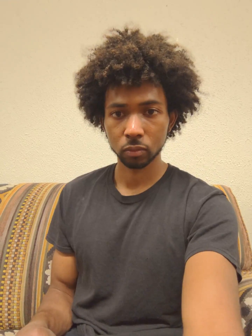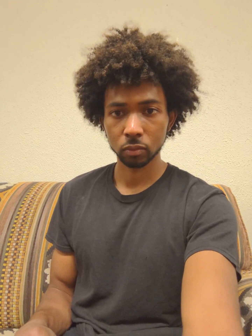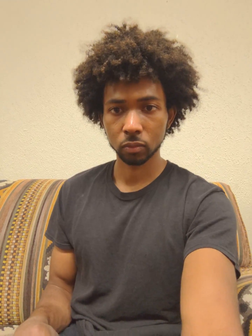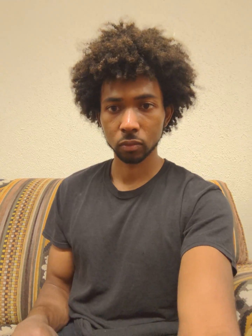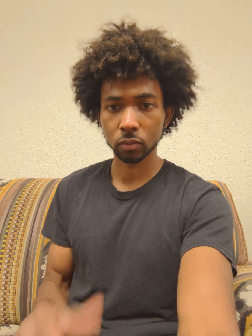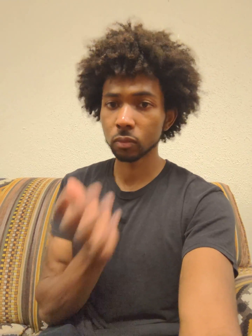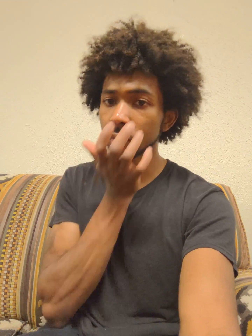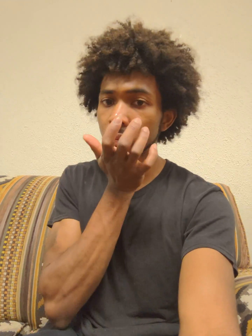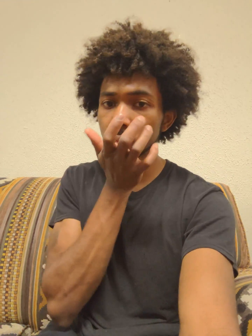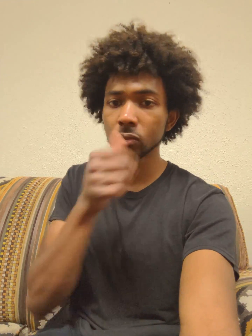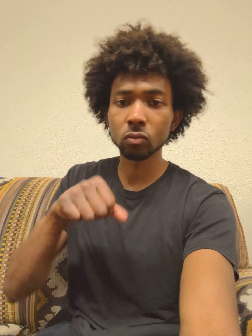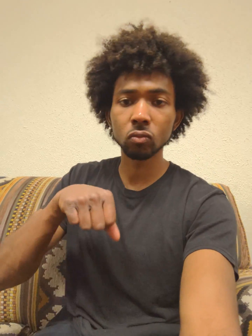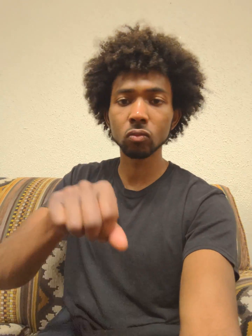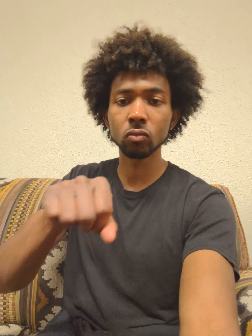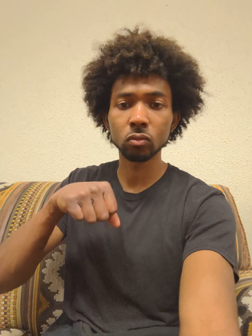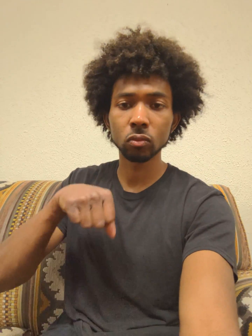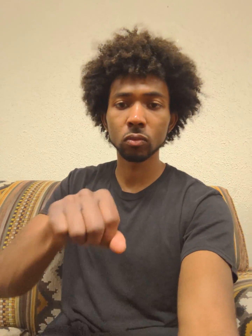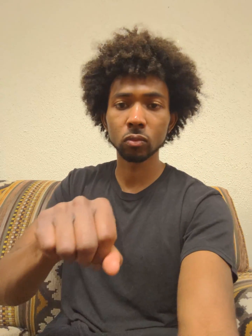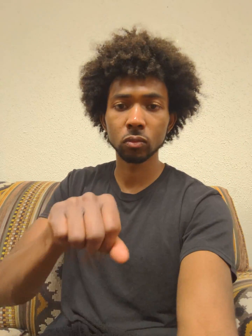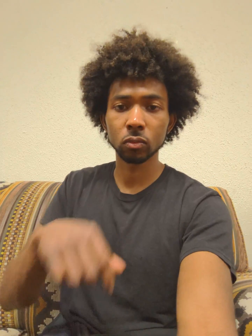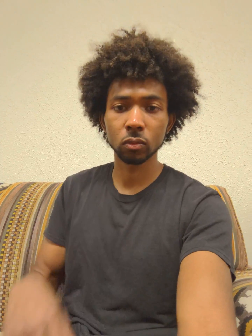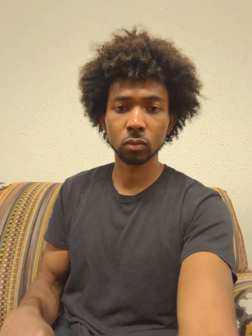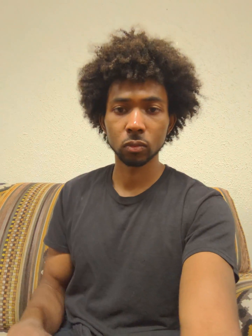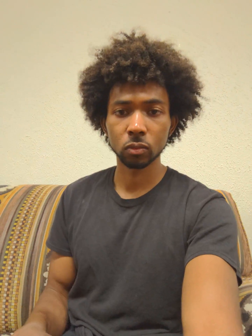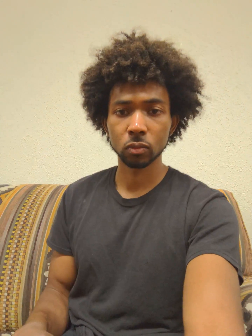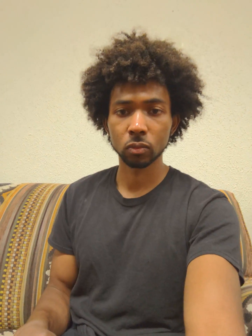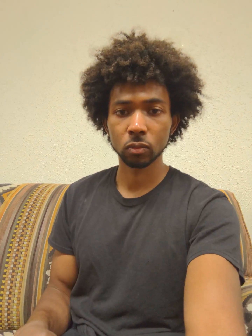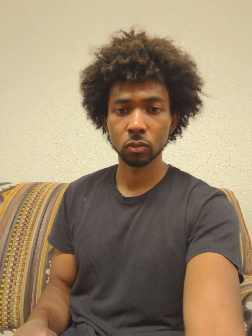lawn mower